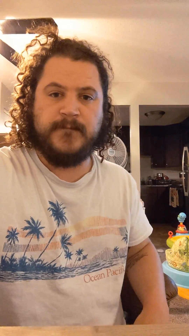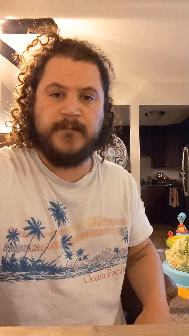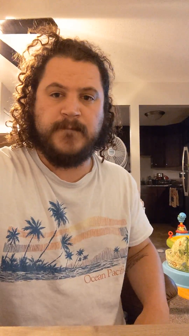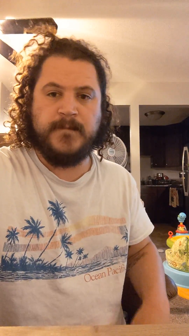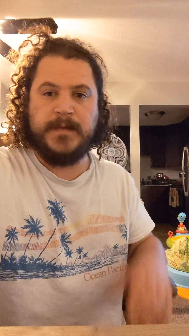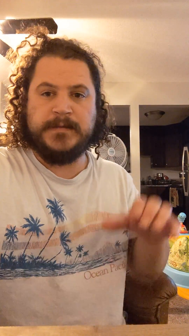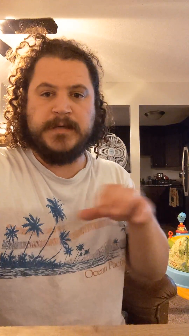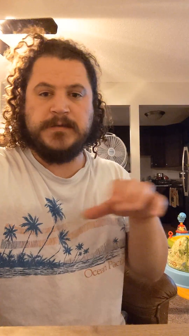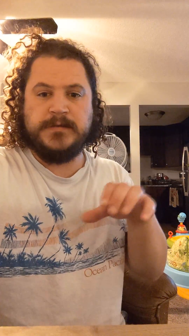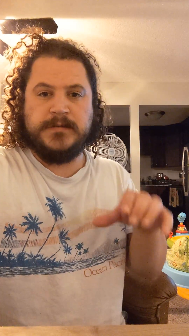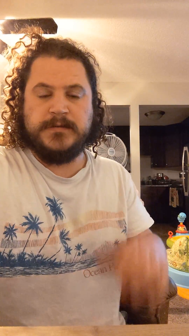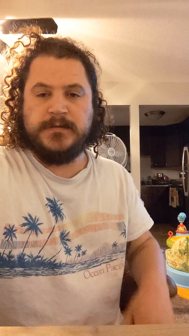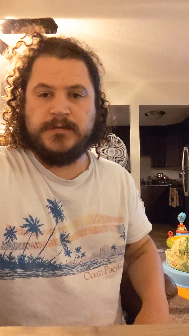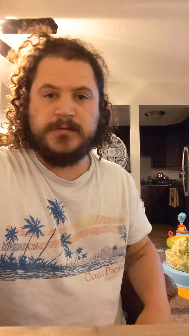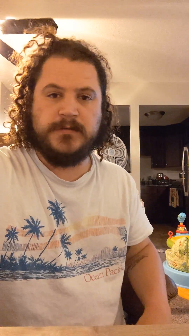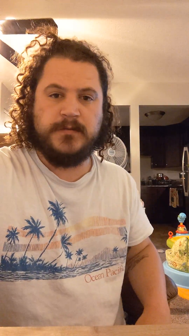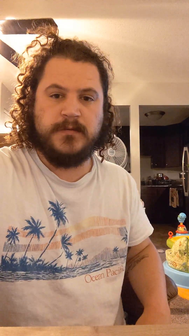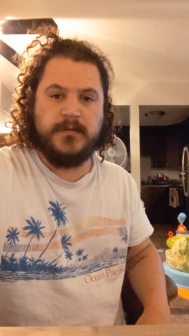does